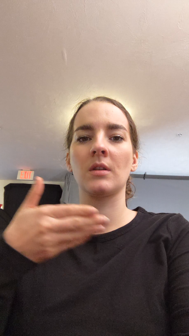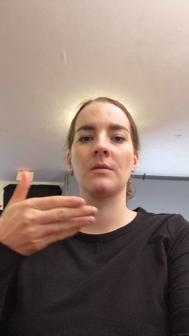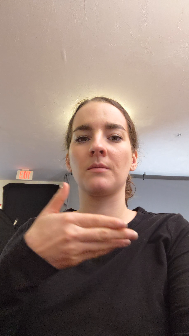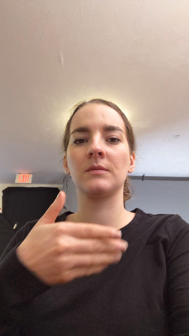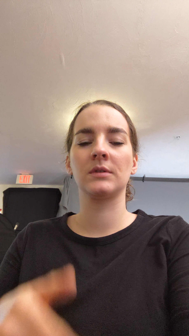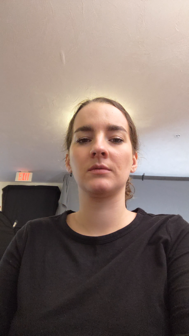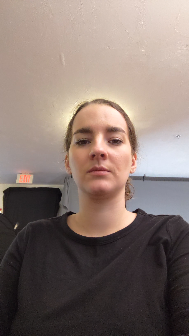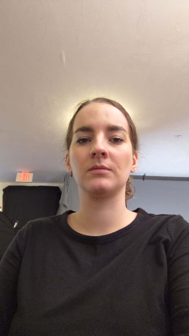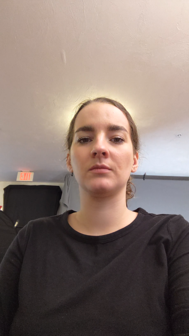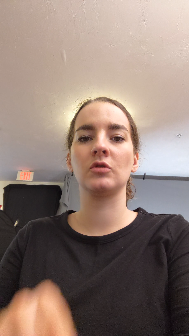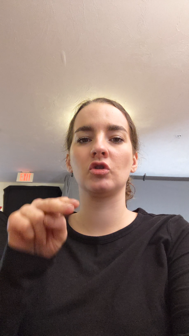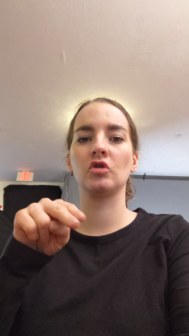nurse